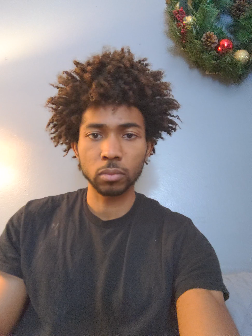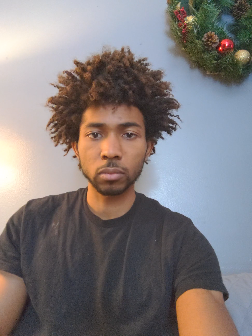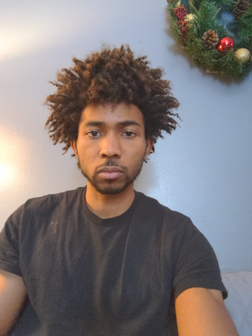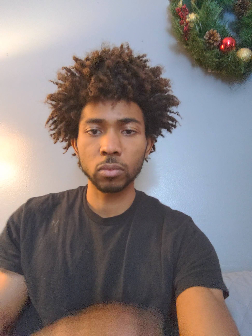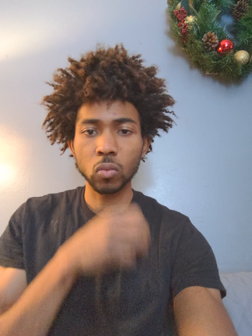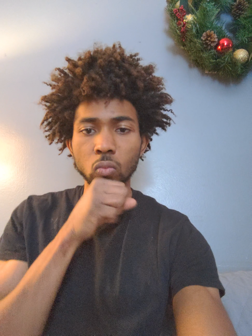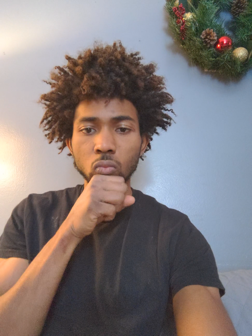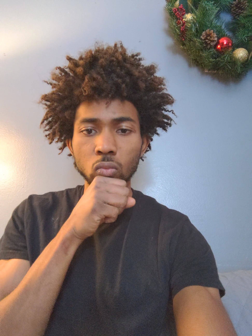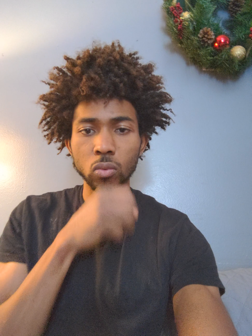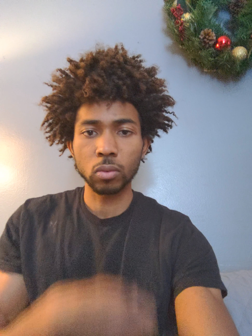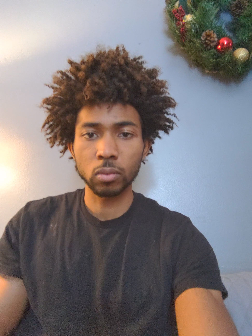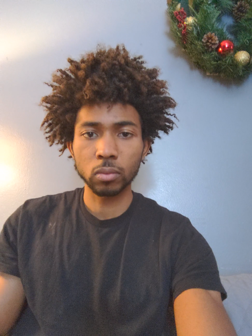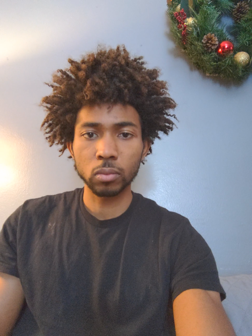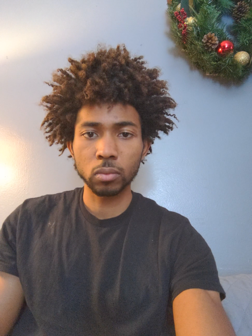orange